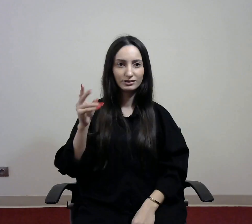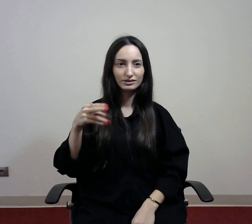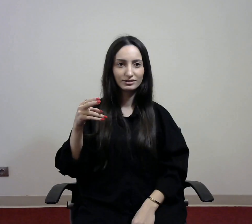D